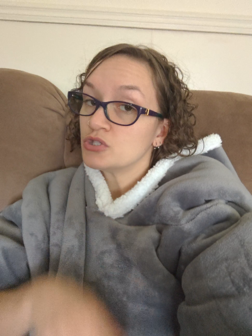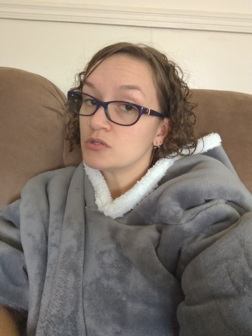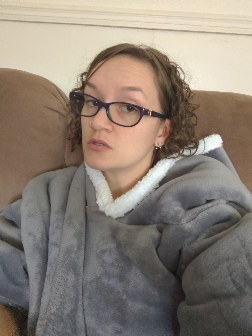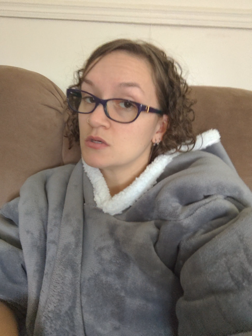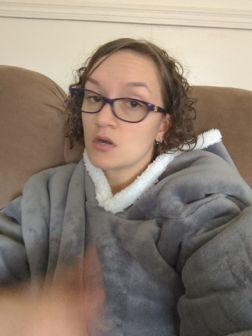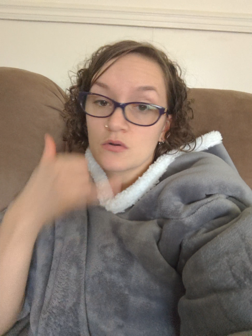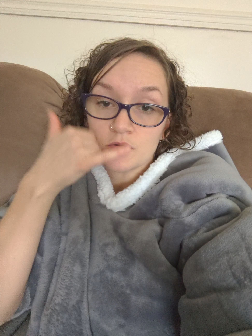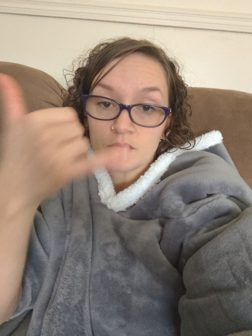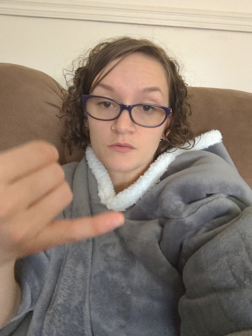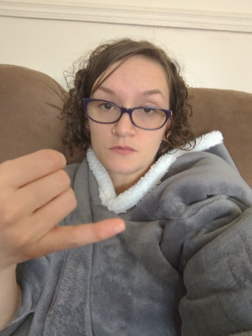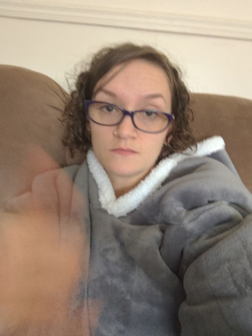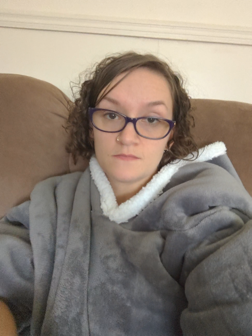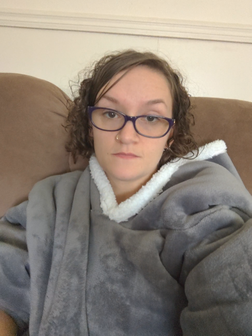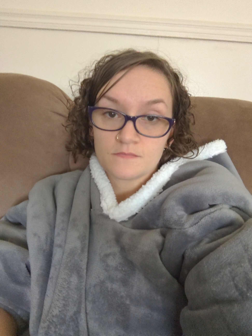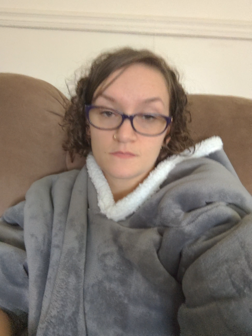call on the phone